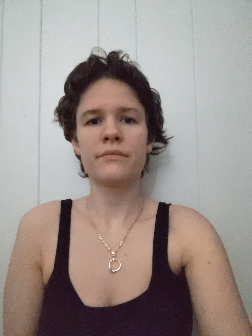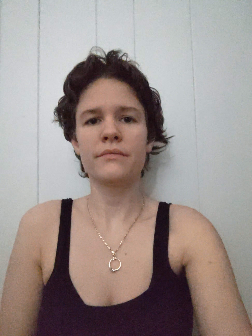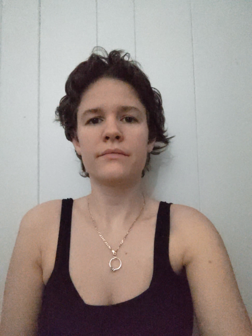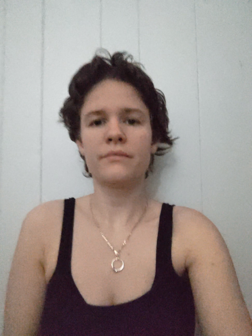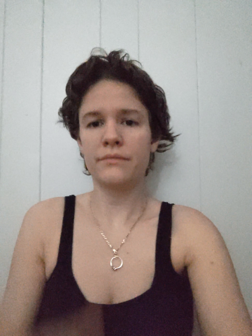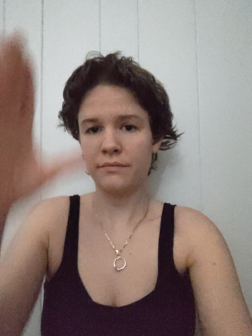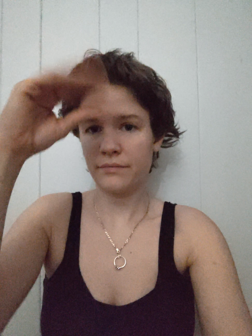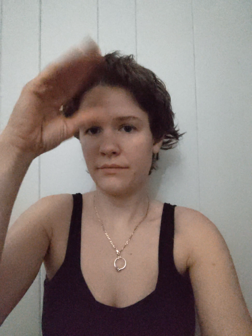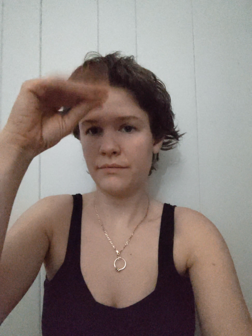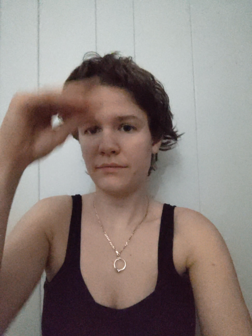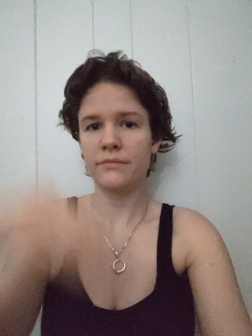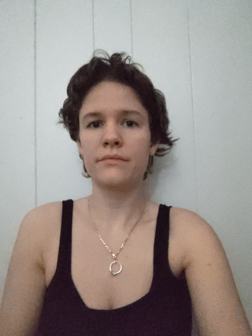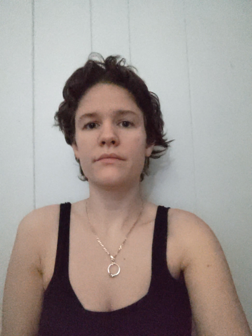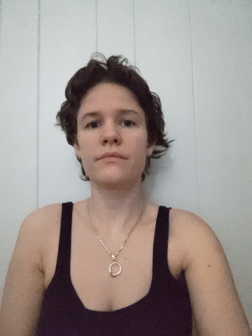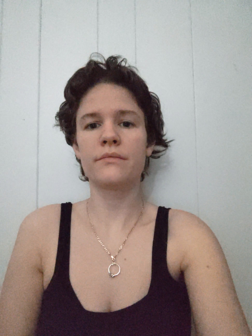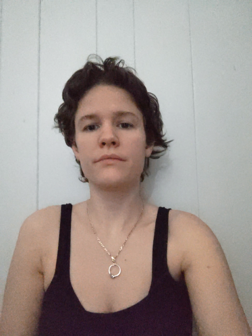boy